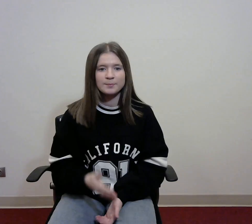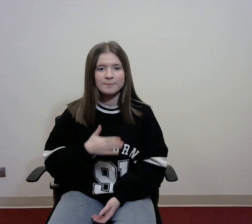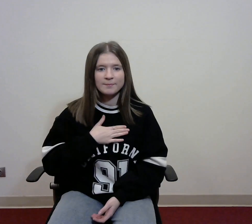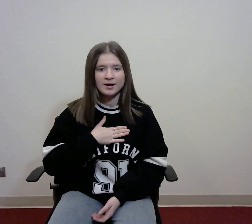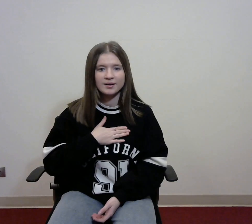mən